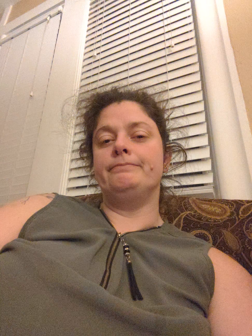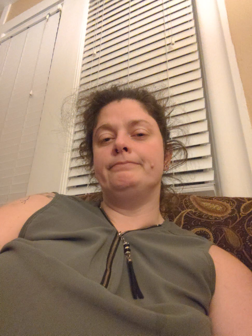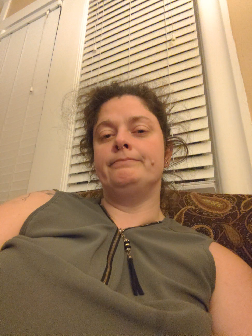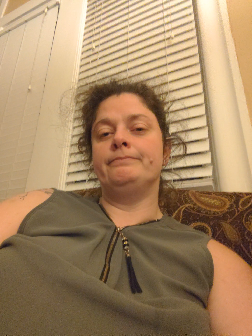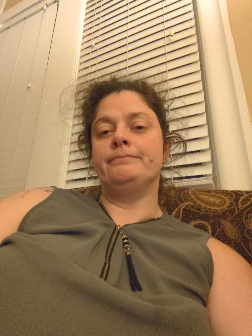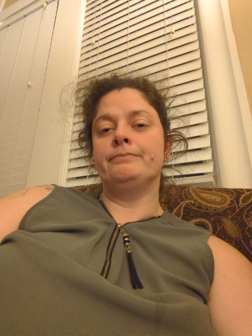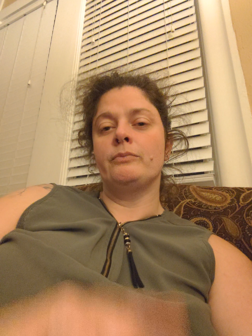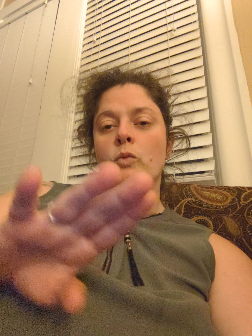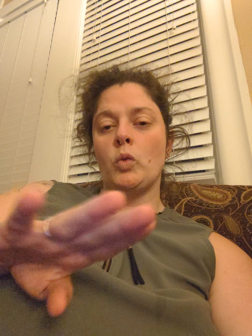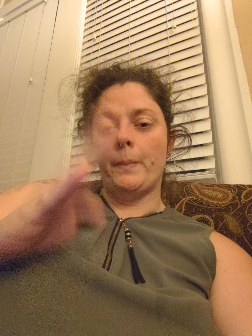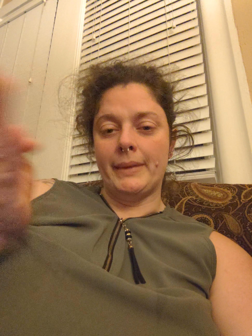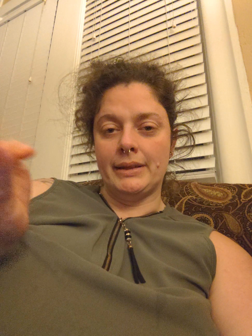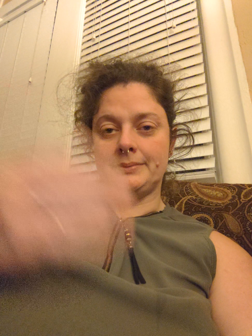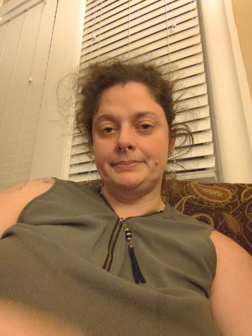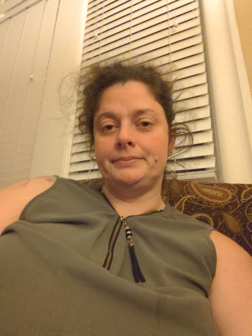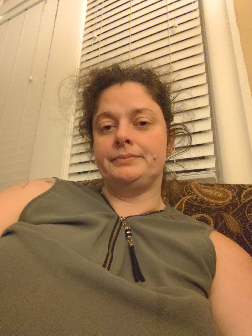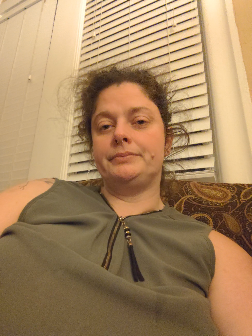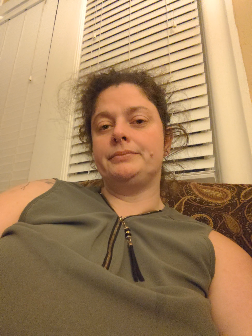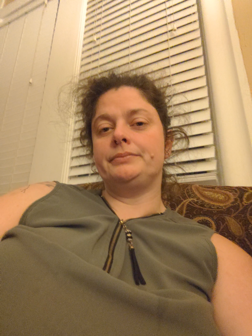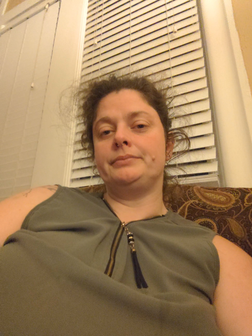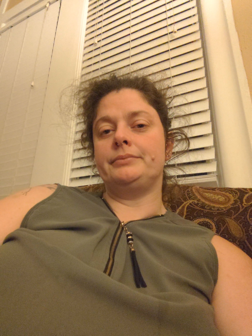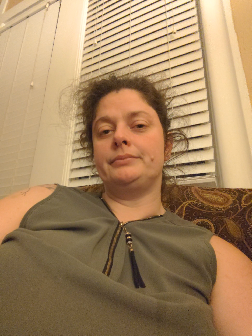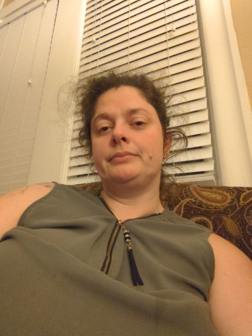open